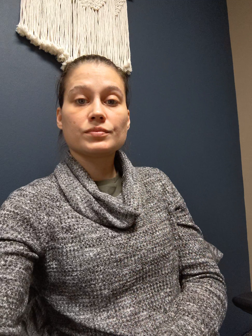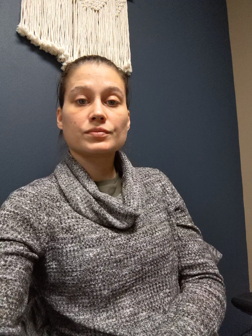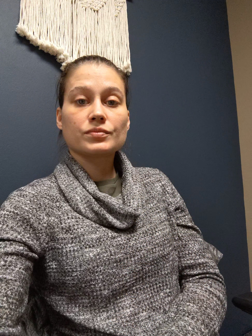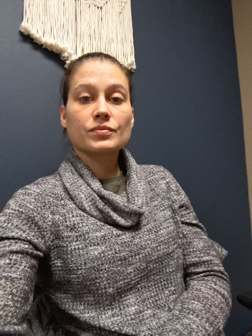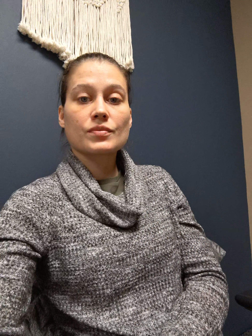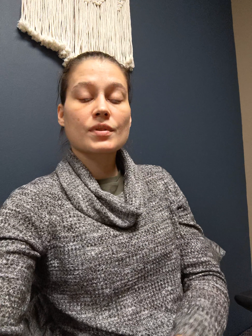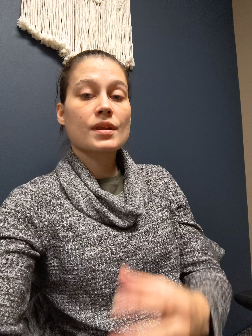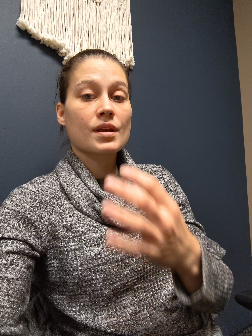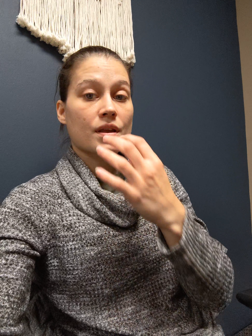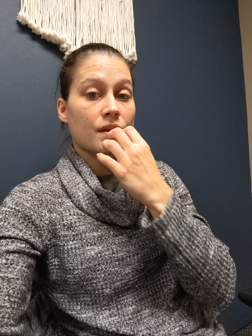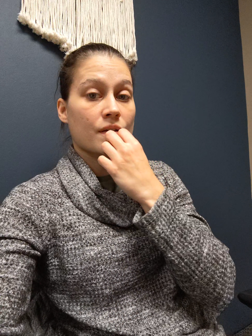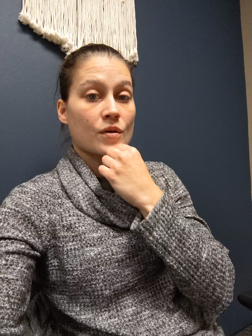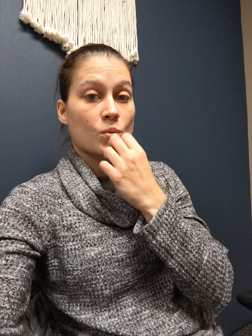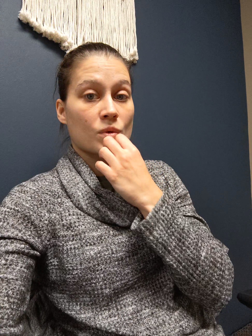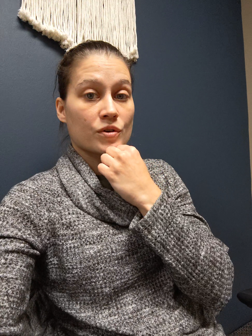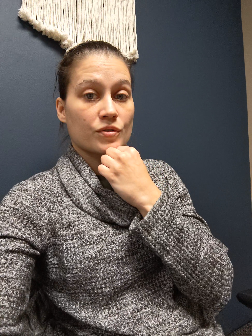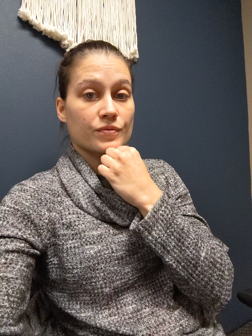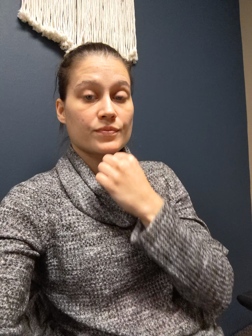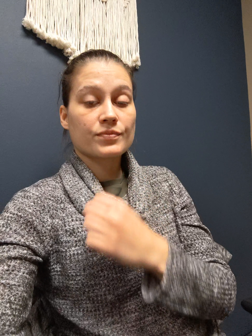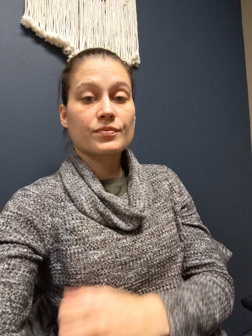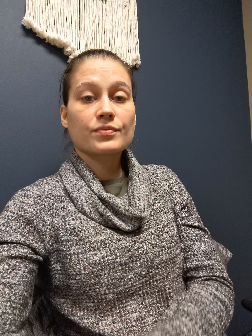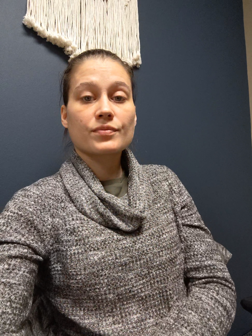underwear